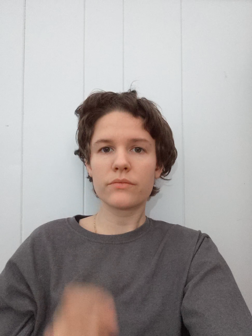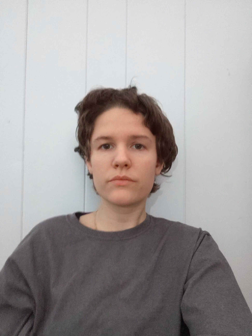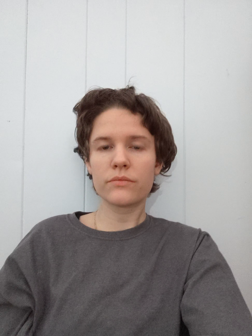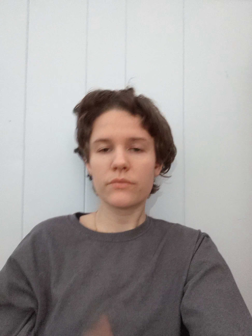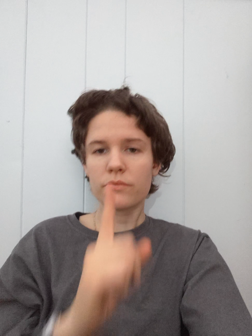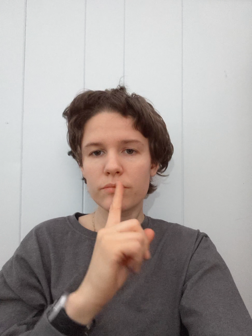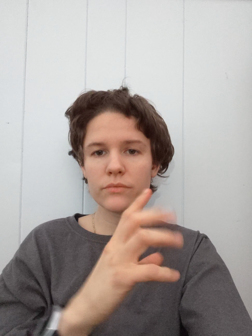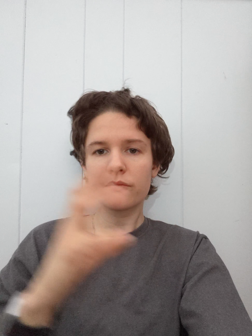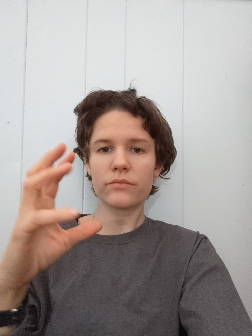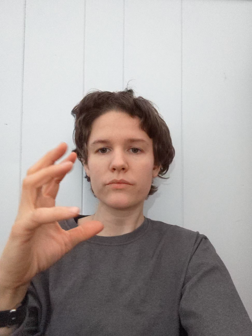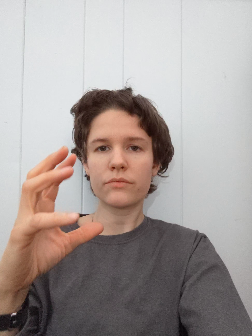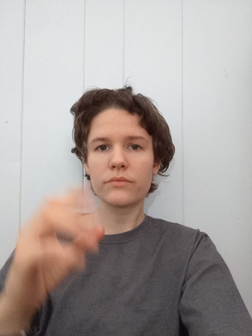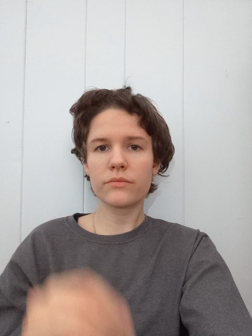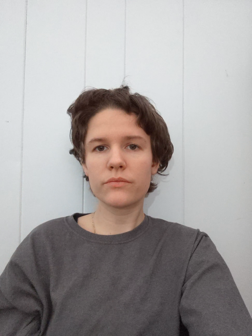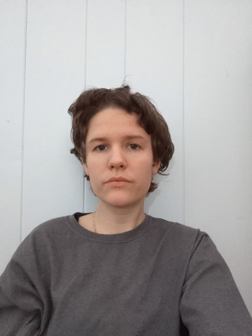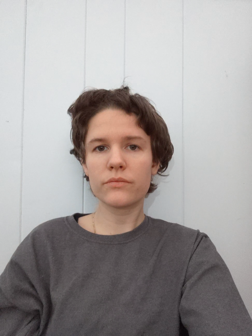balloon